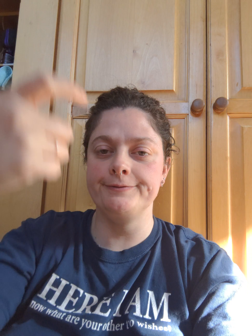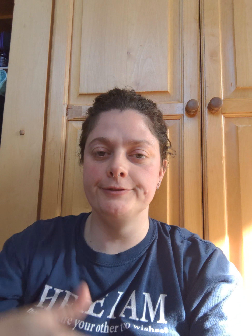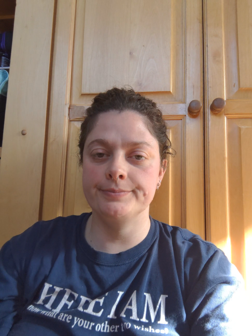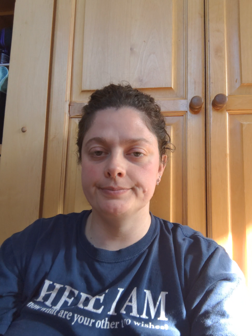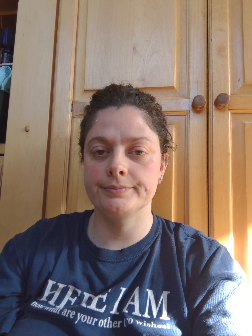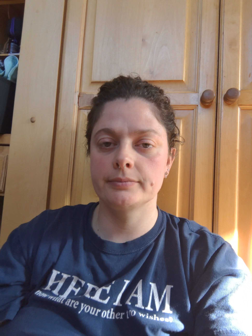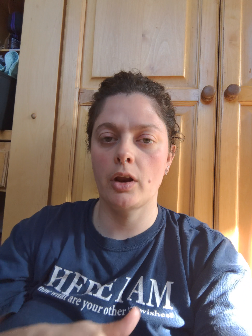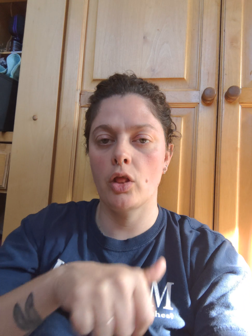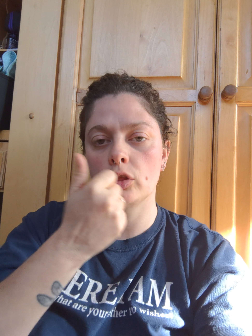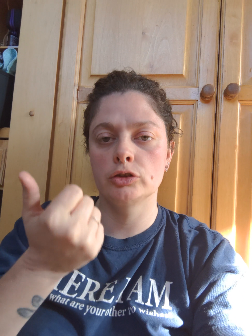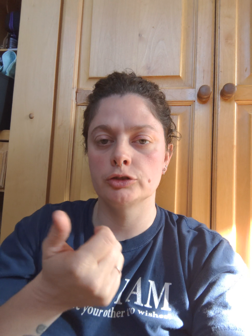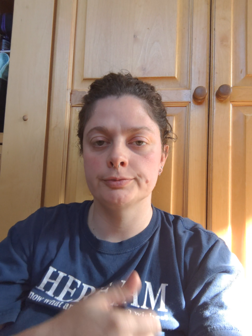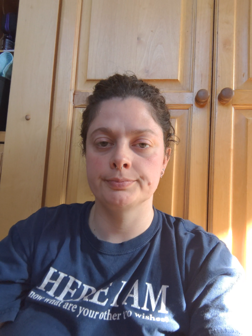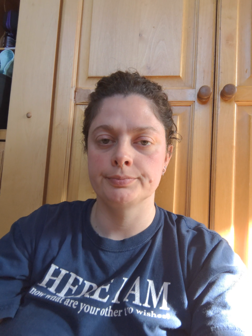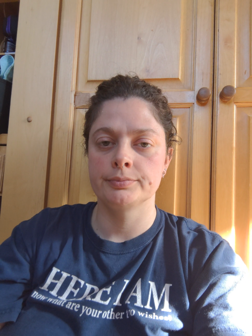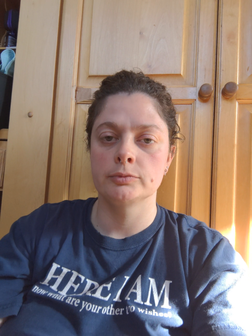another